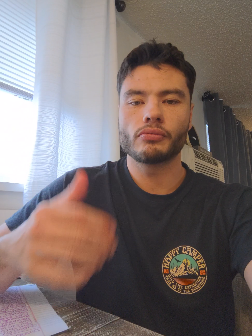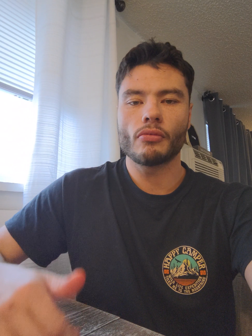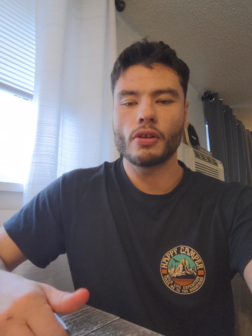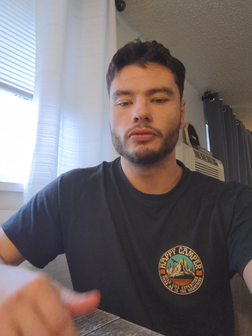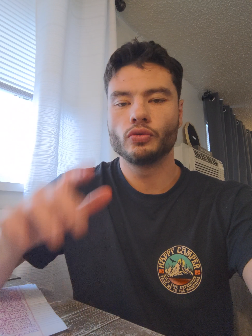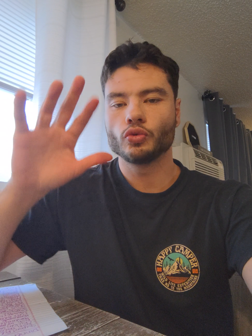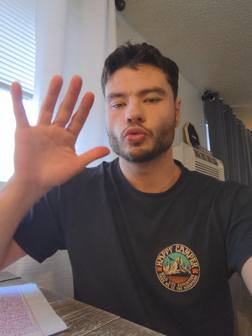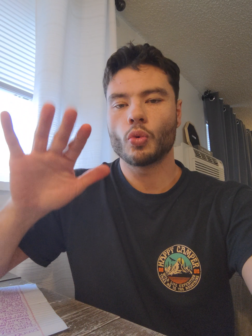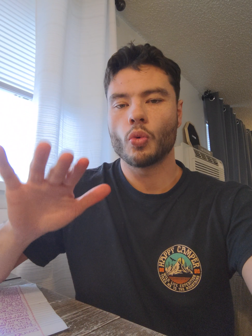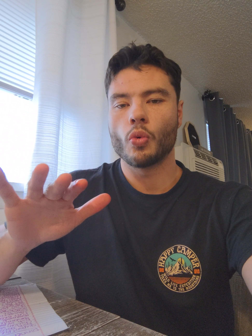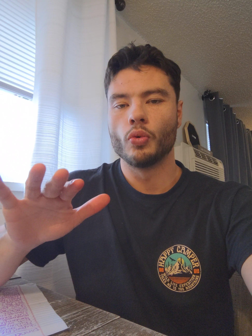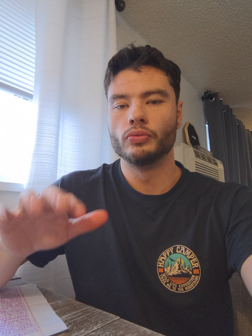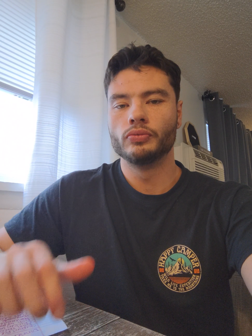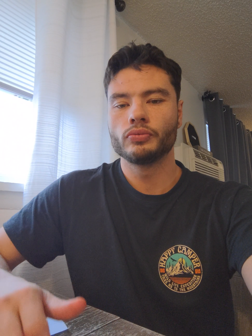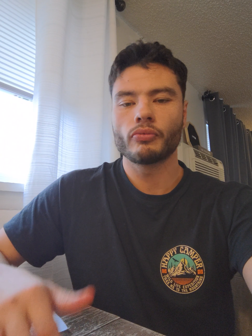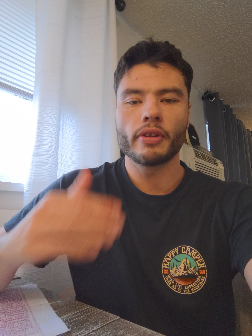snow